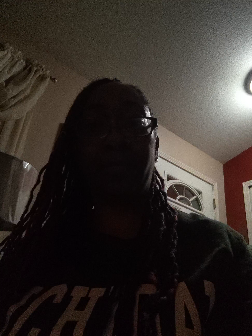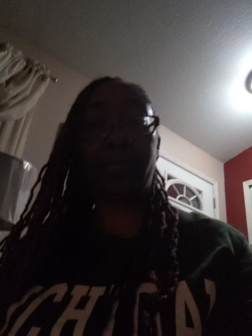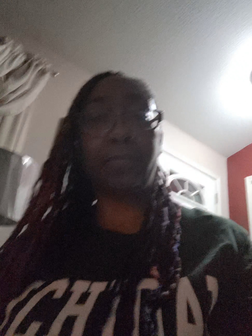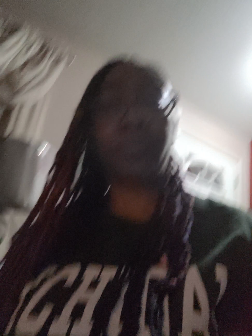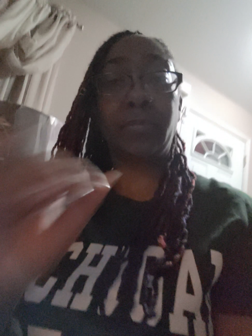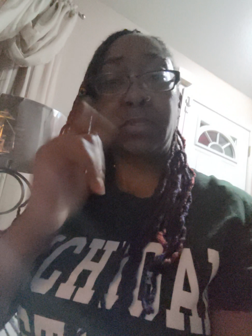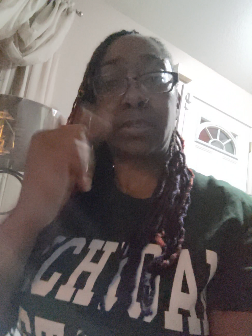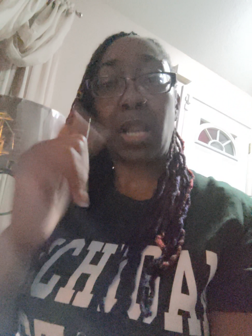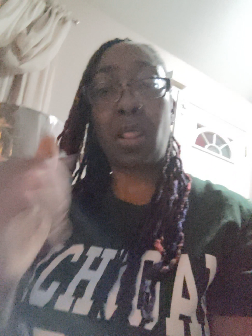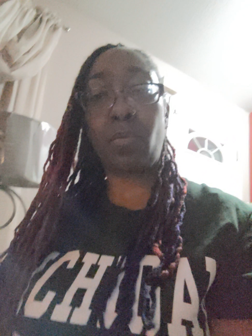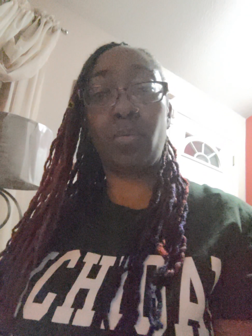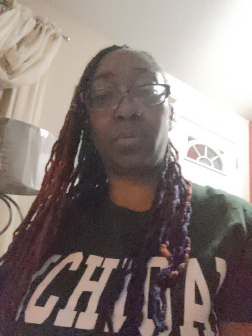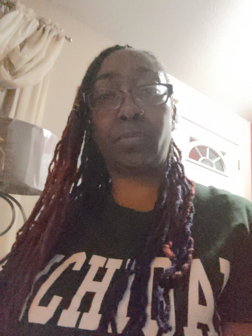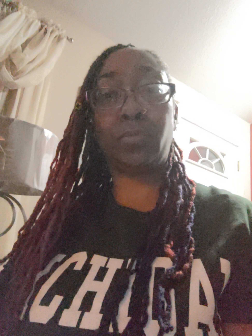yellow